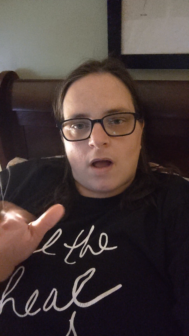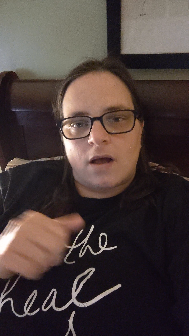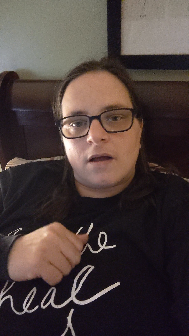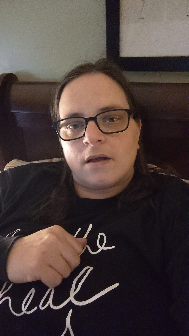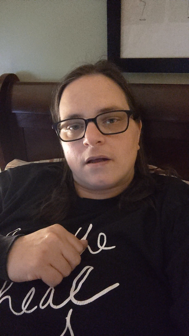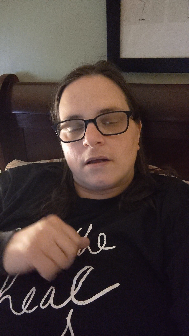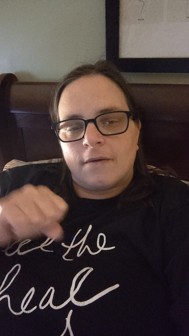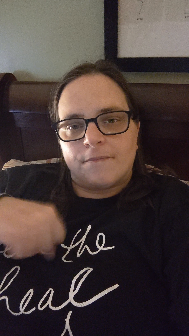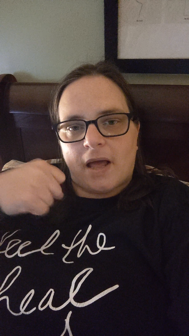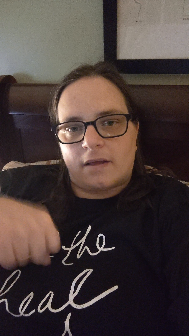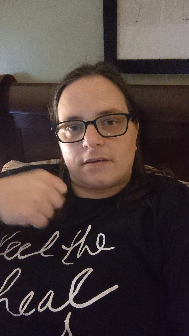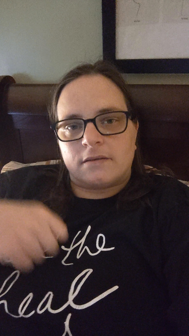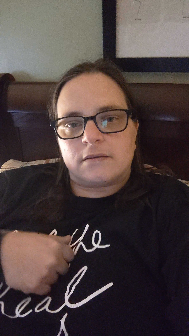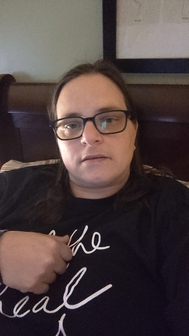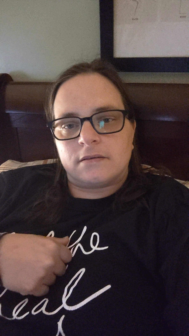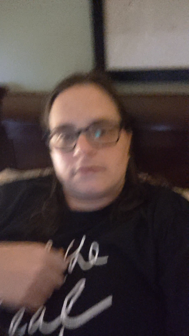bicycle